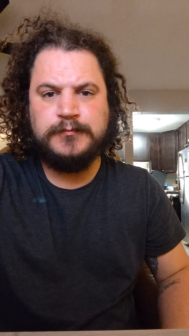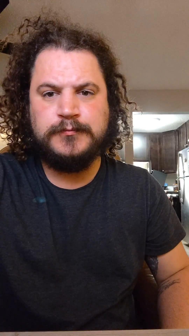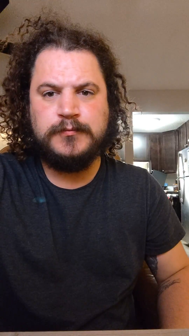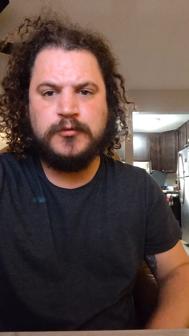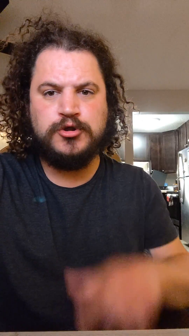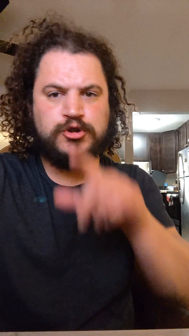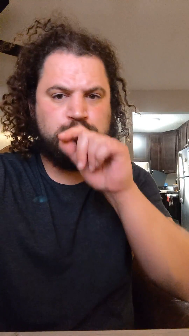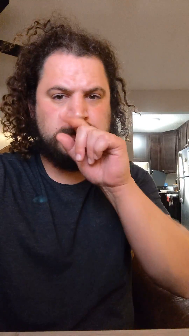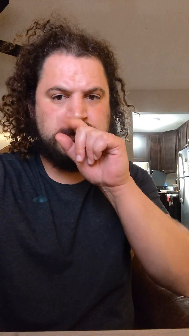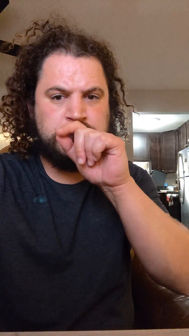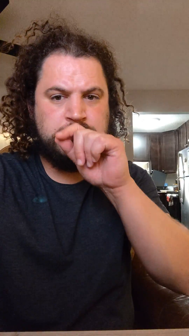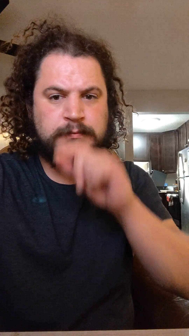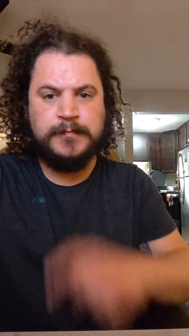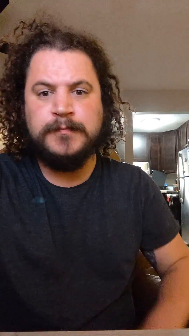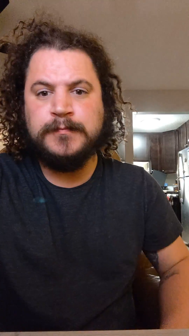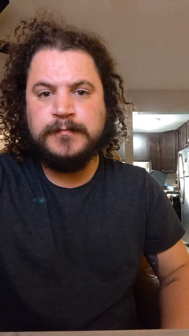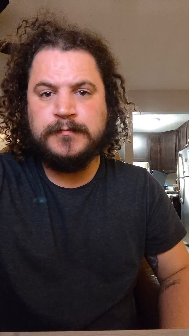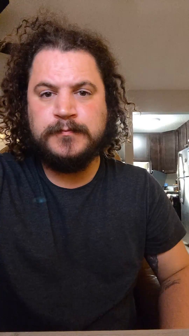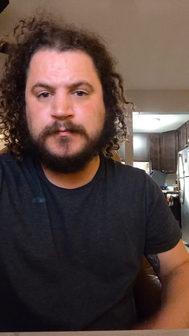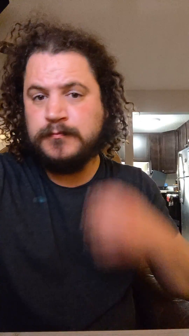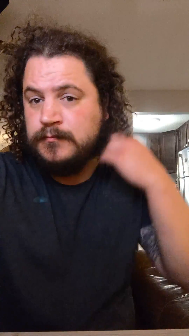chicken